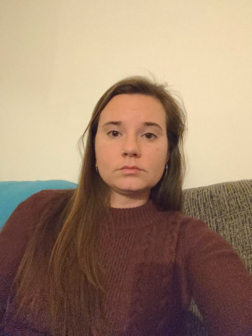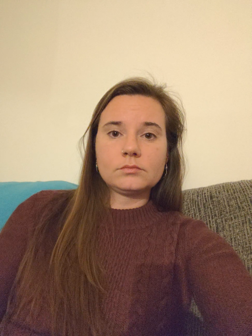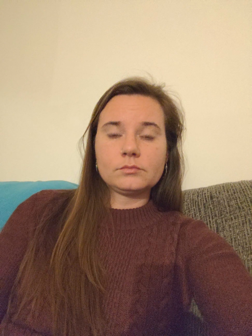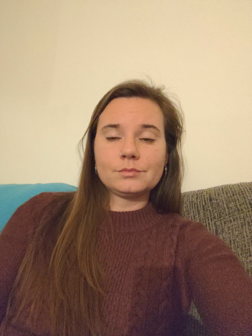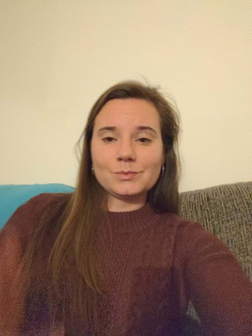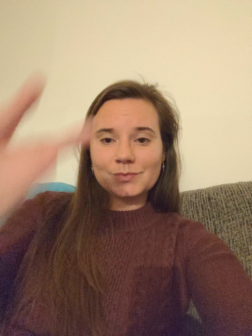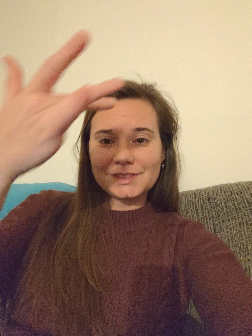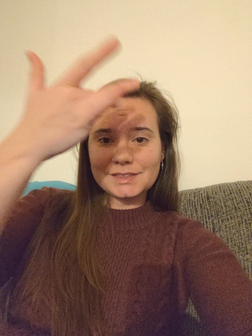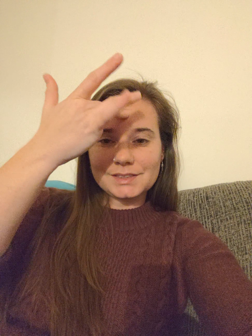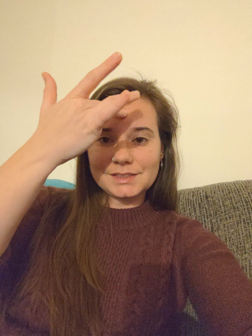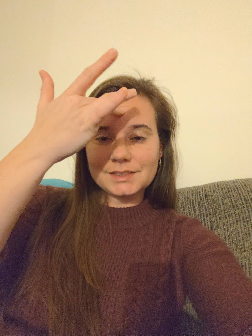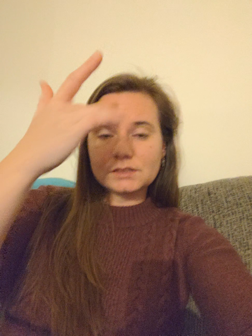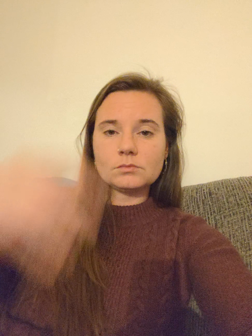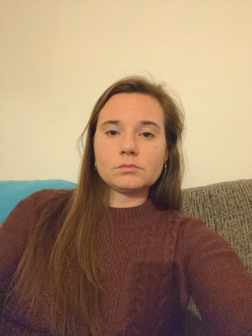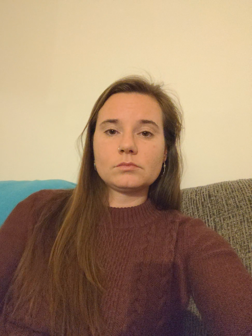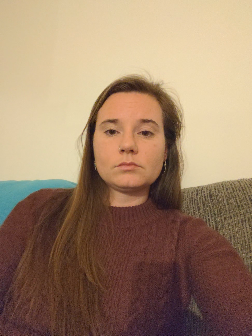sick